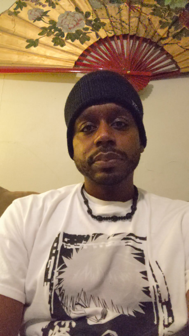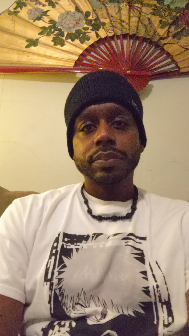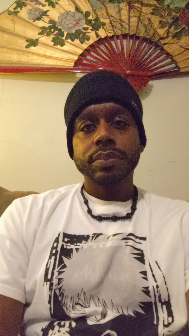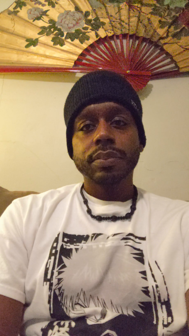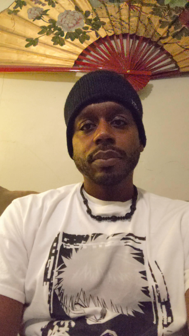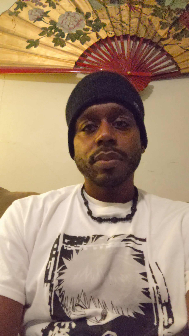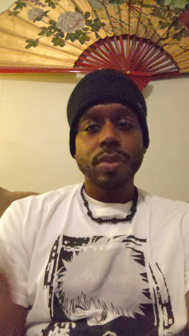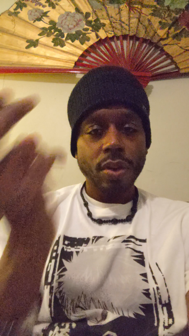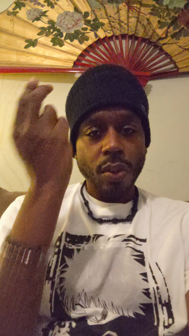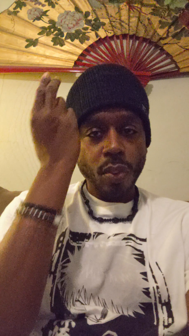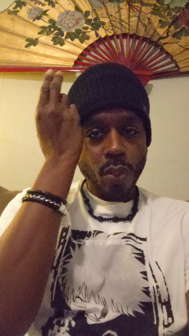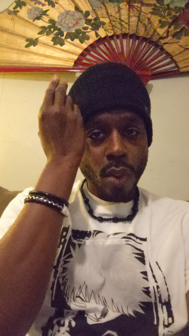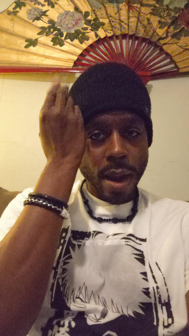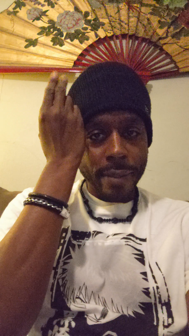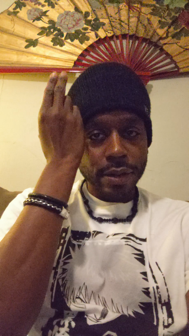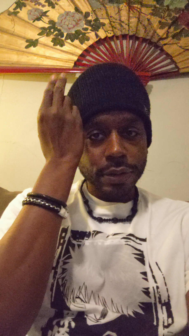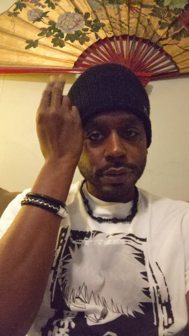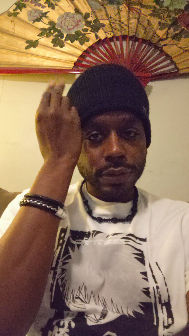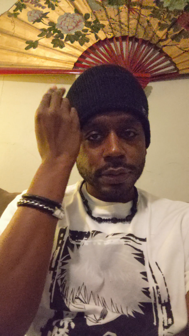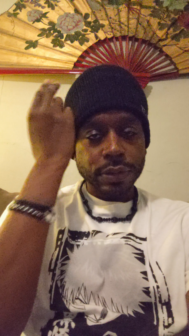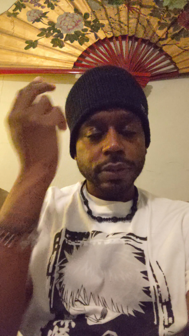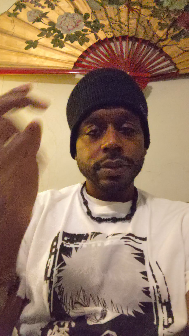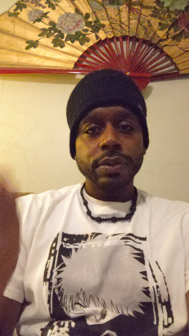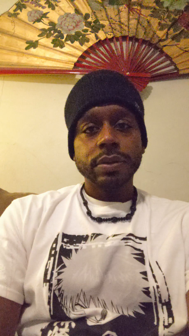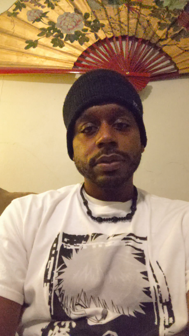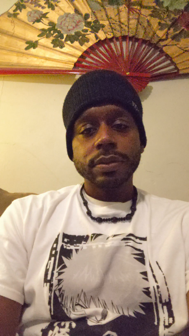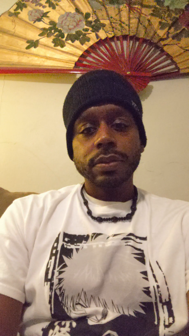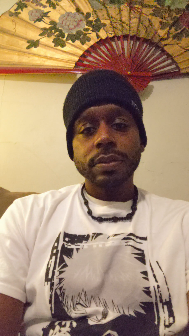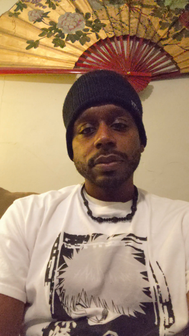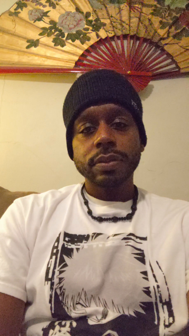rabbit